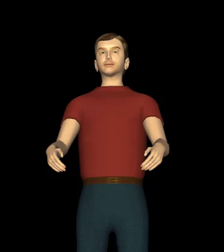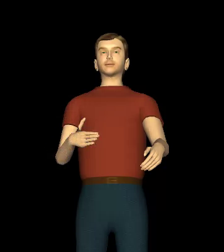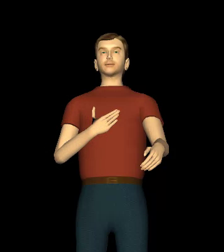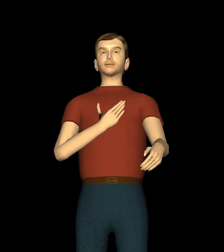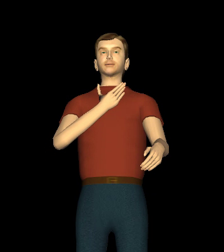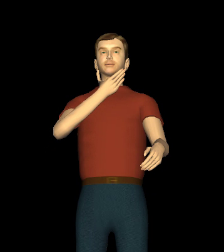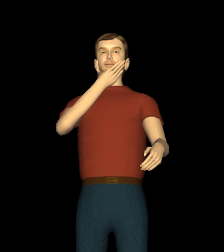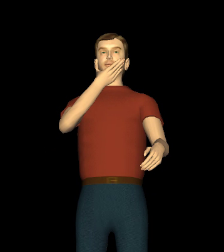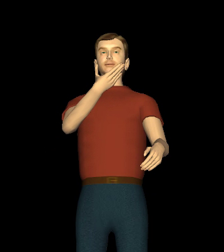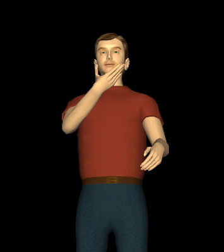يحب